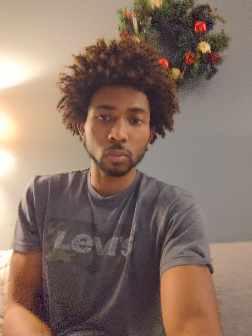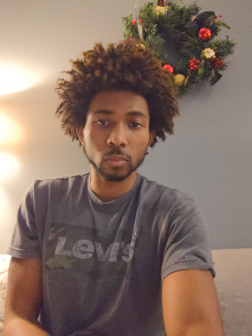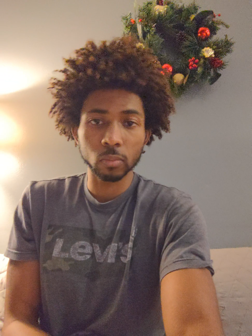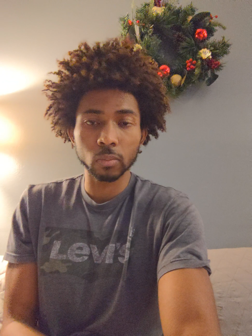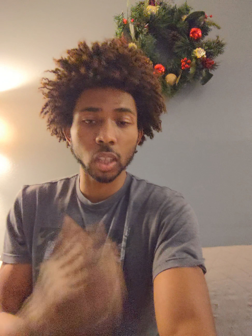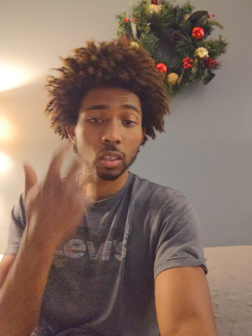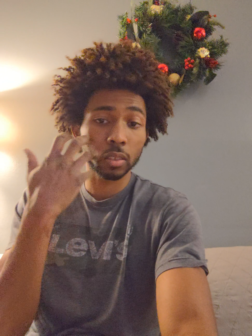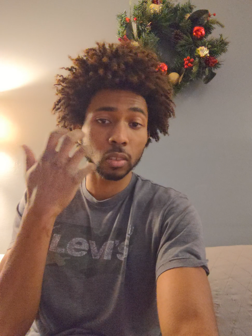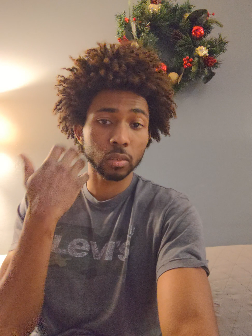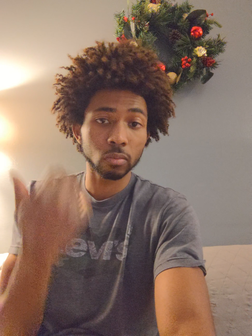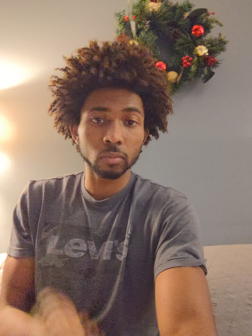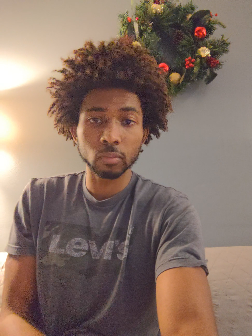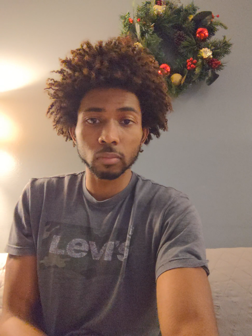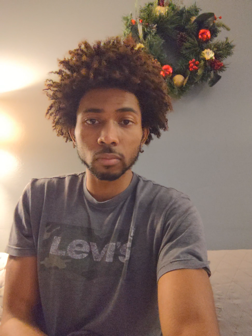tiger